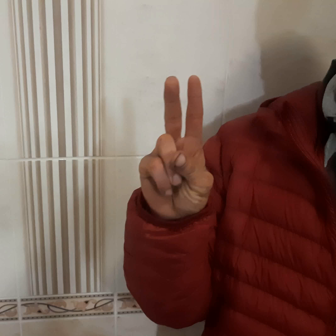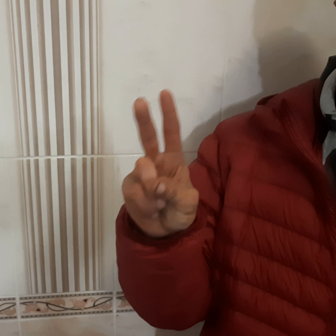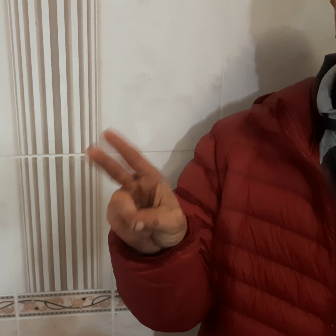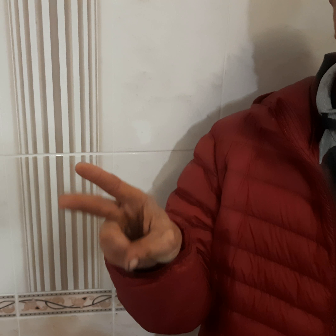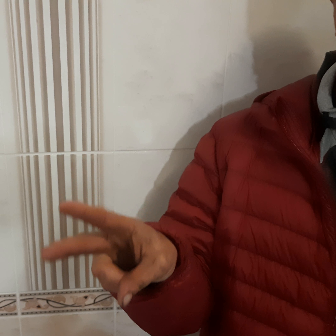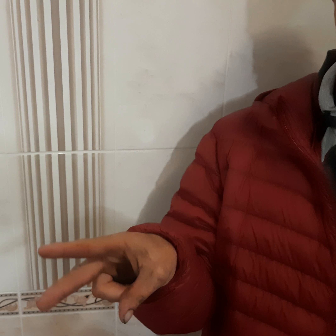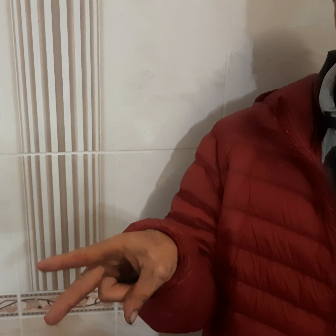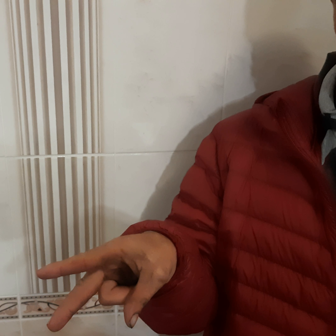К